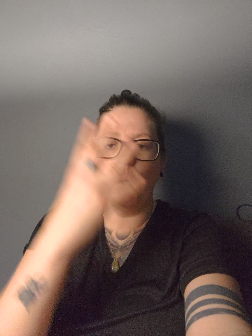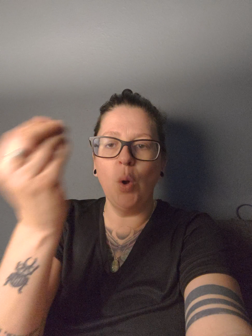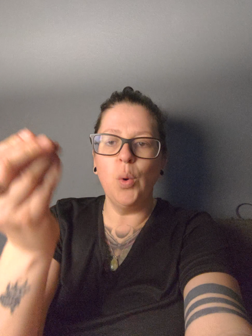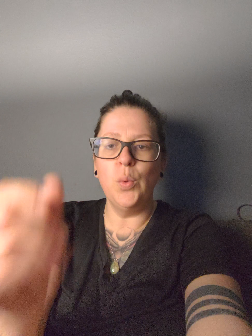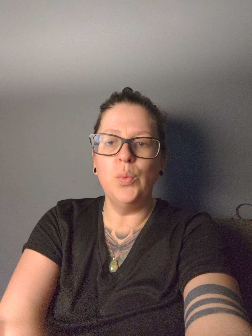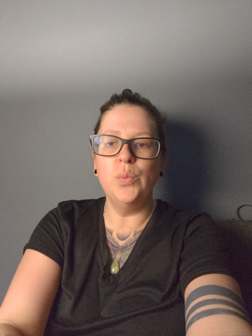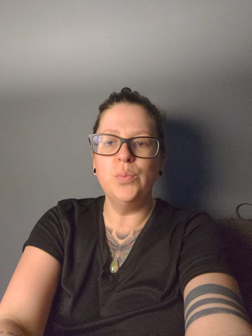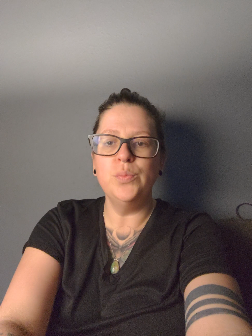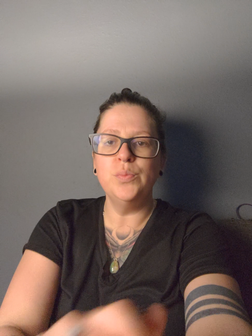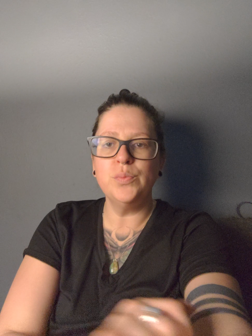go